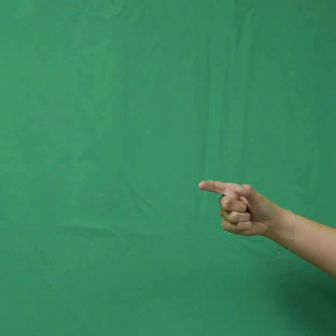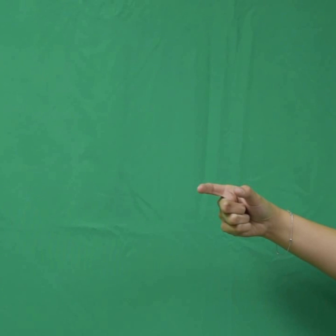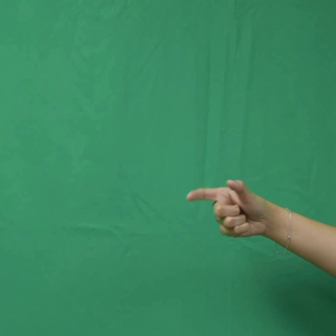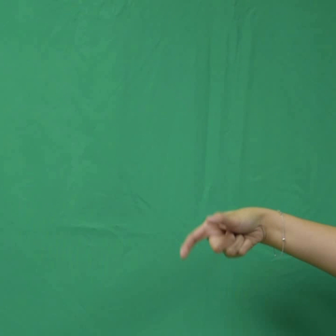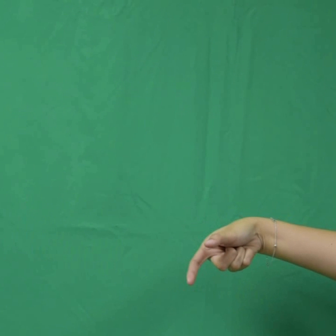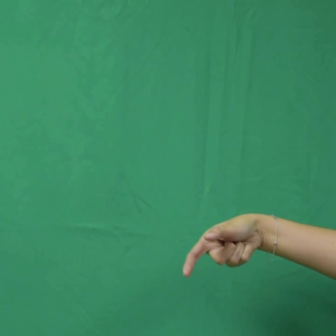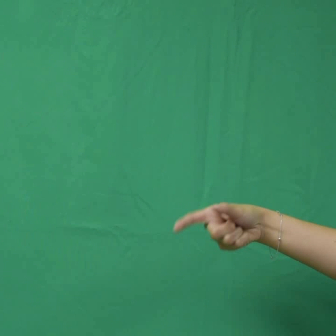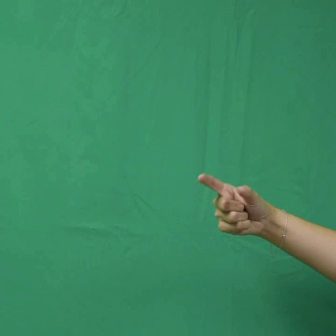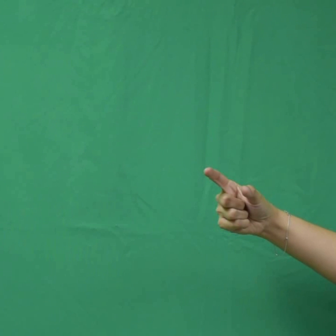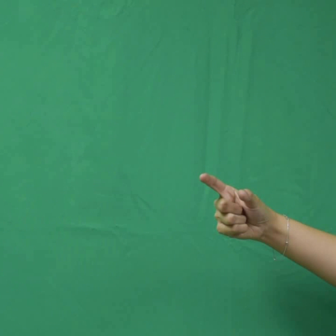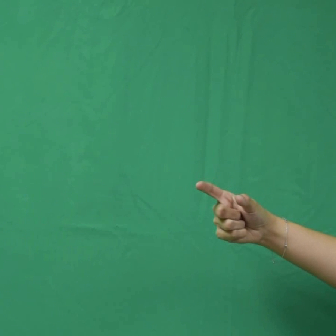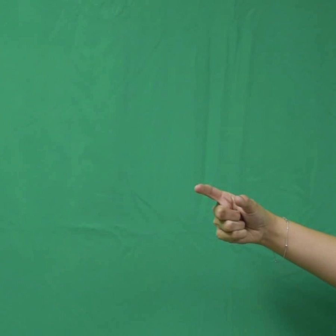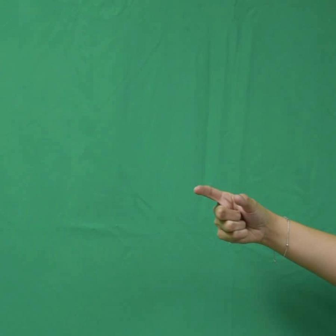Q